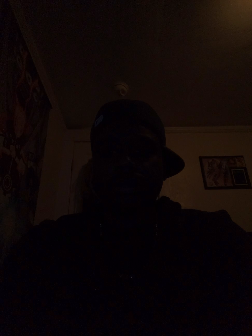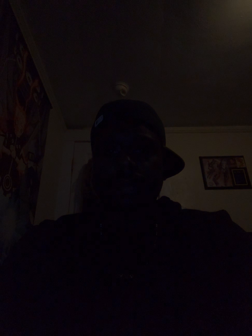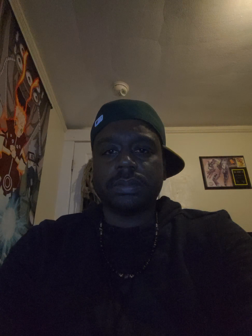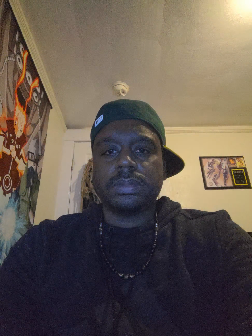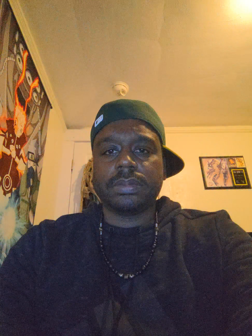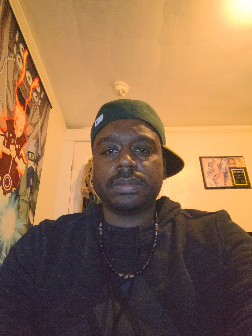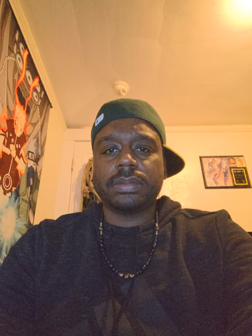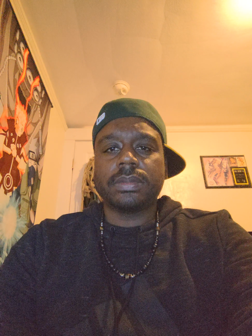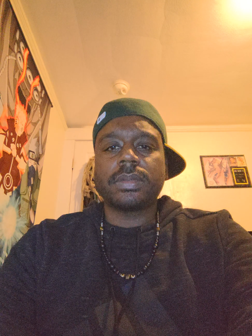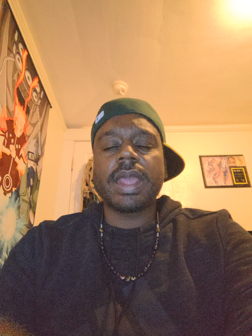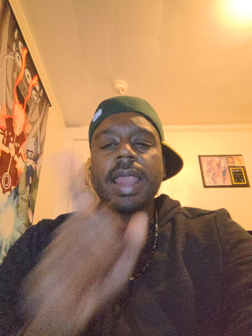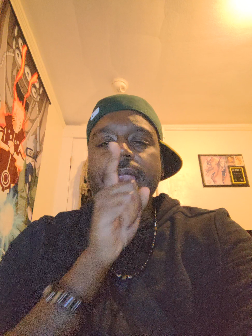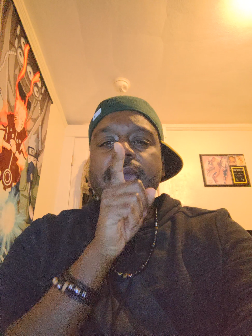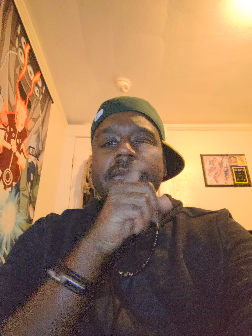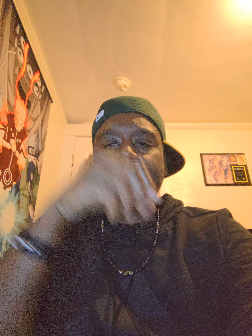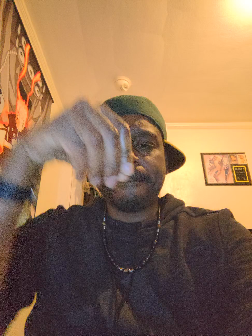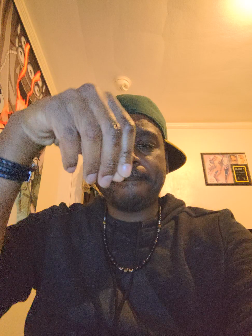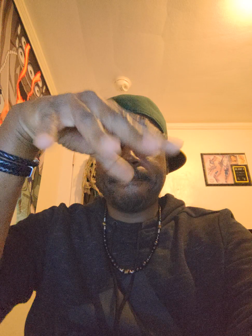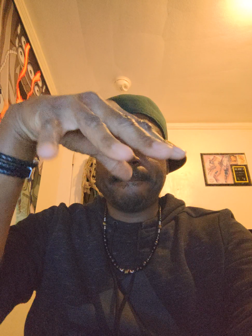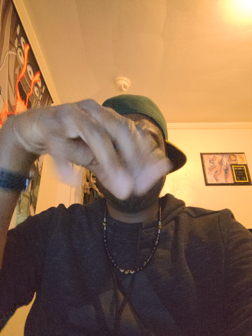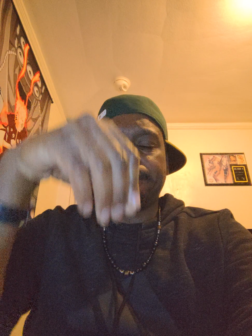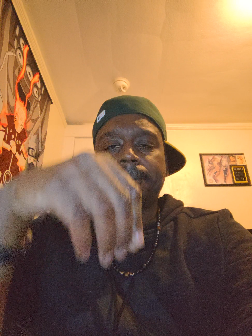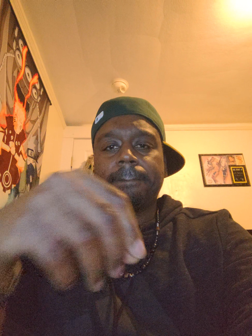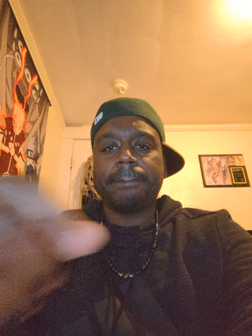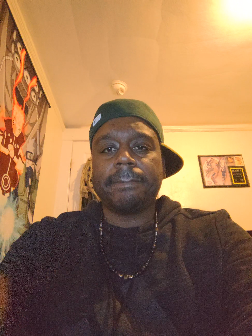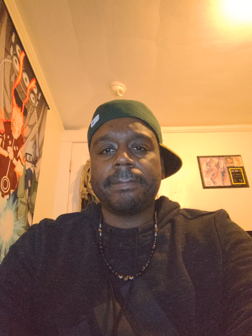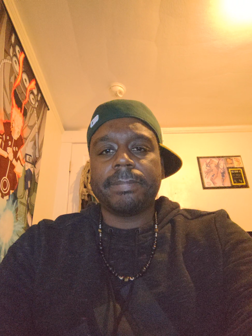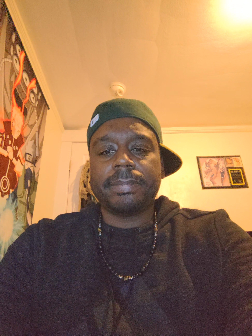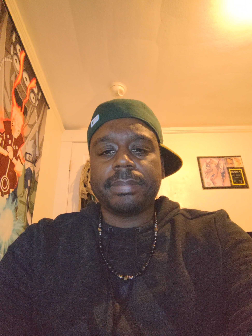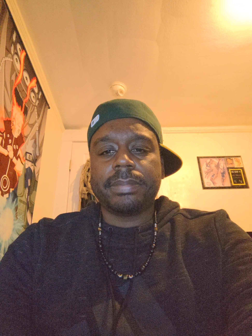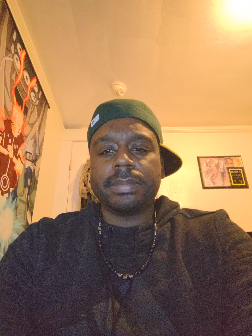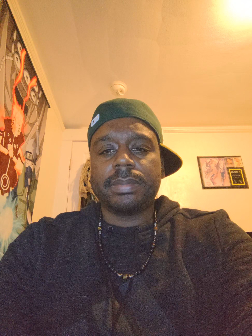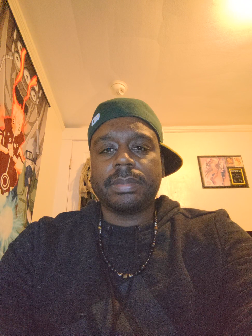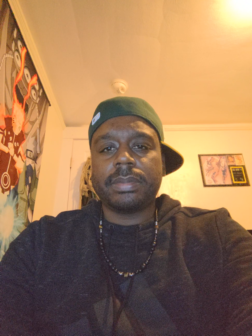lamp